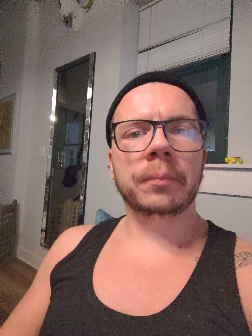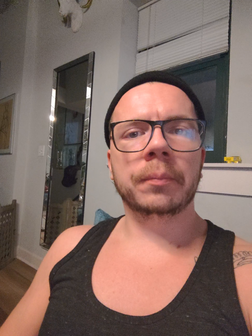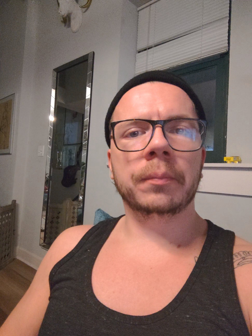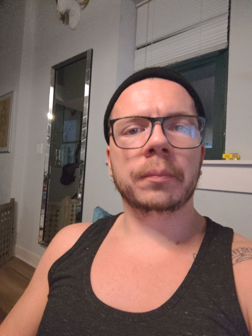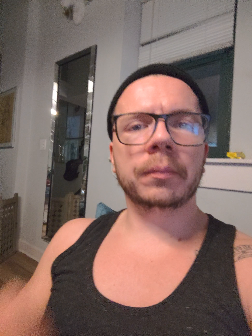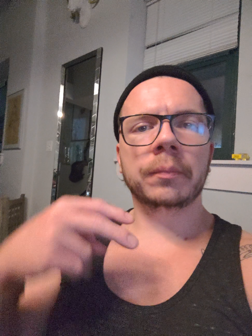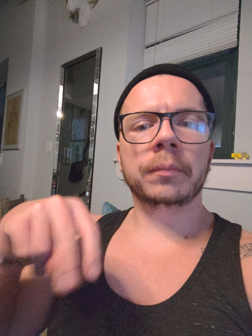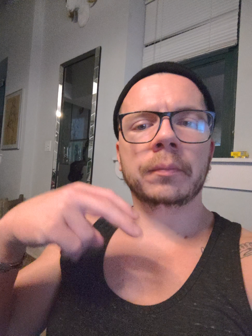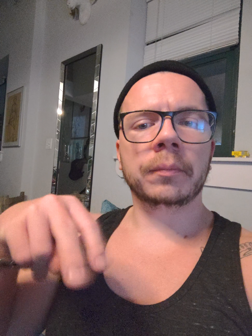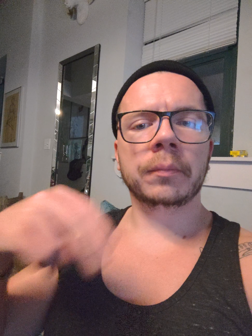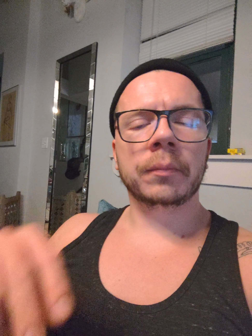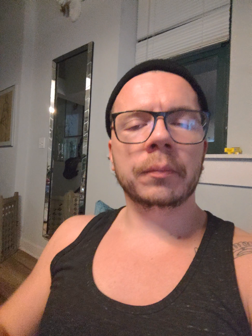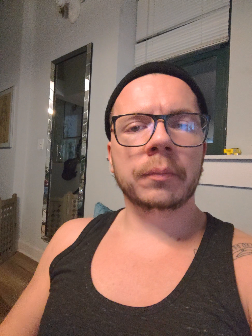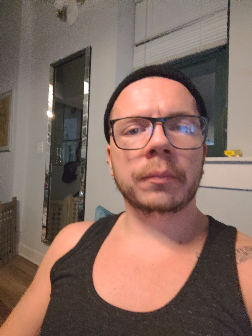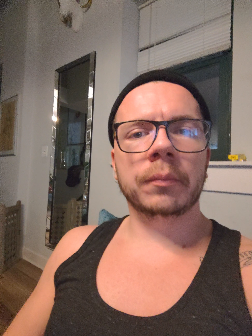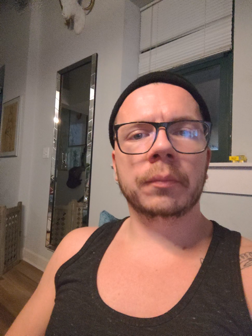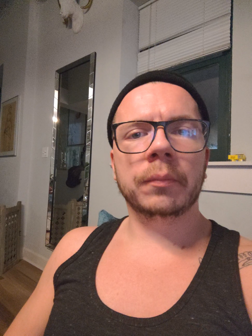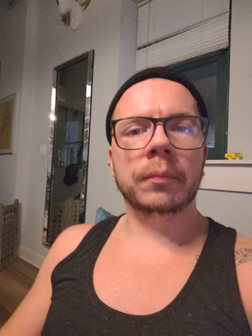dance